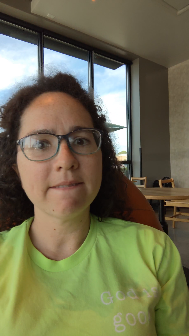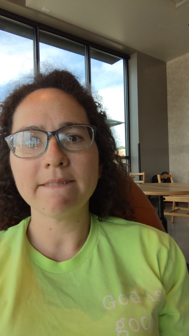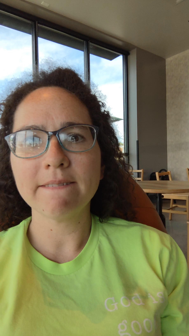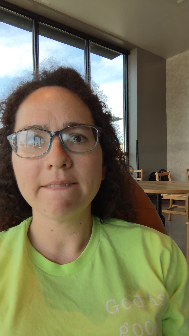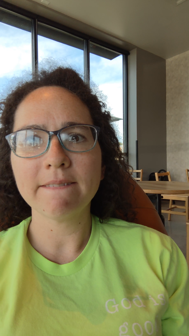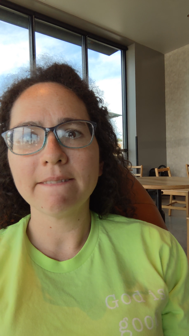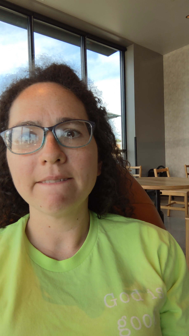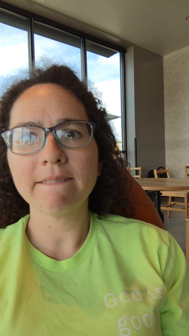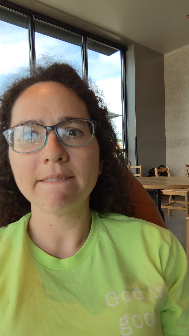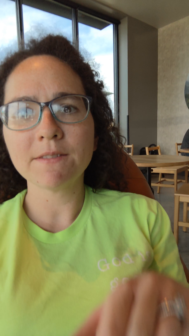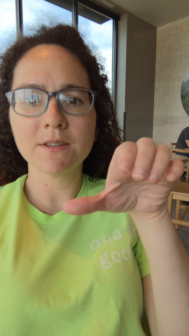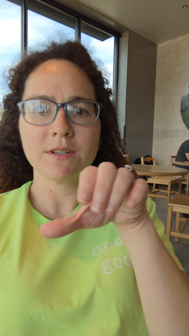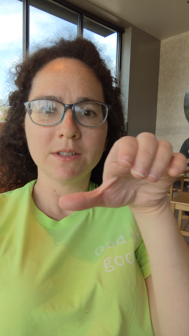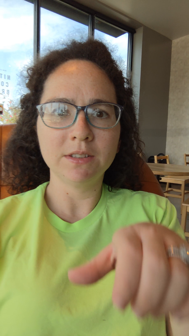does